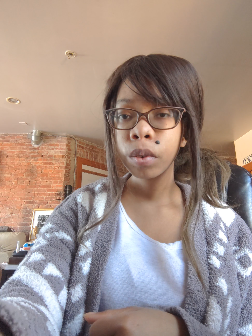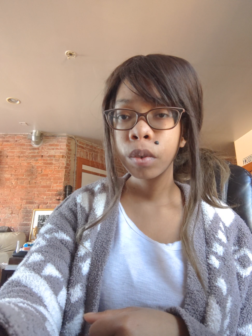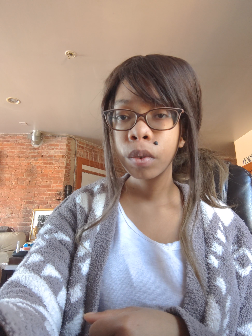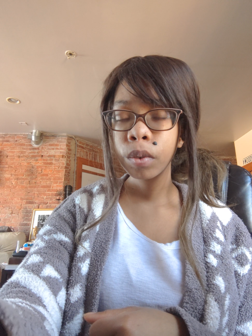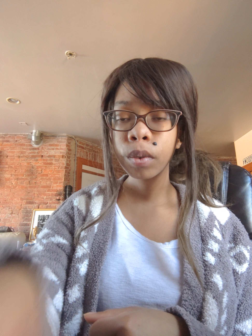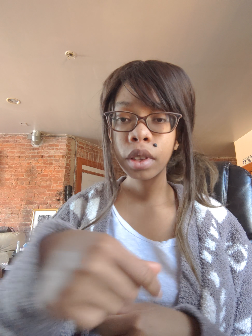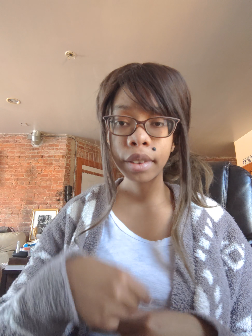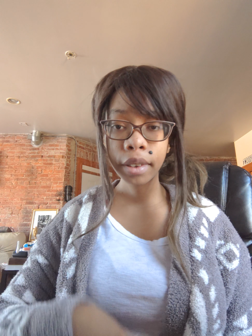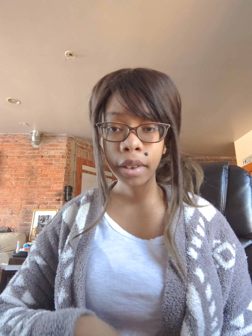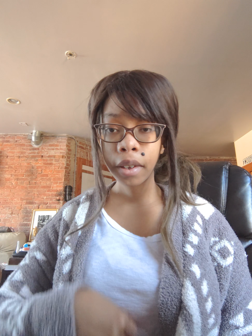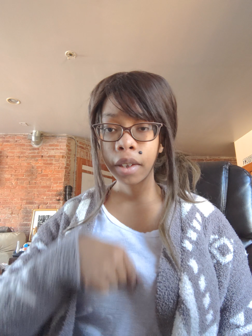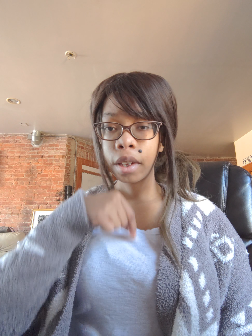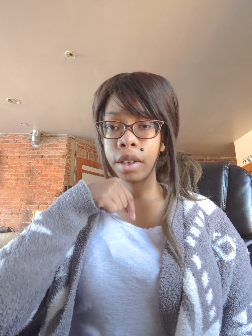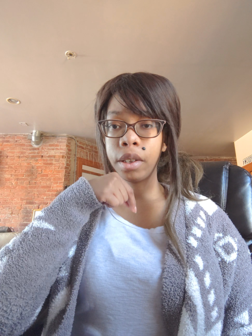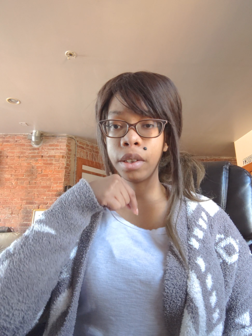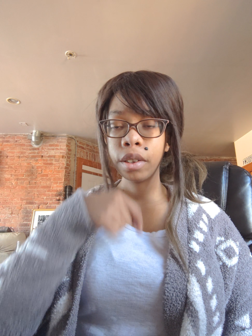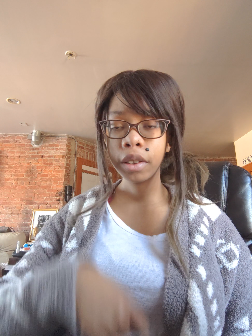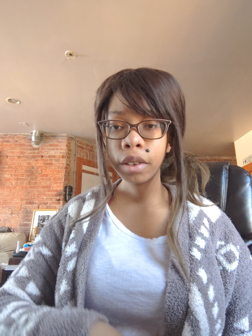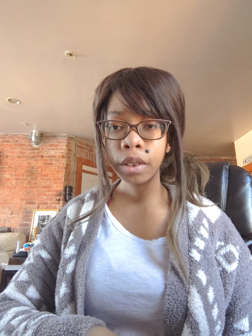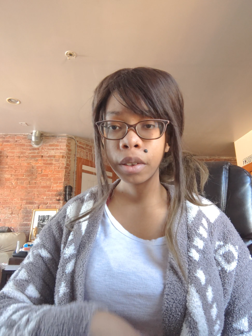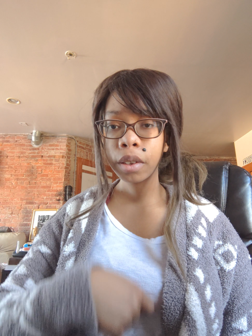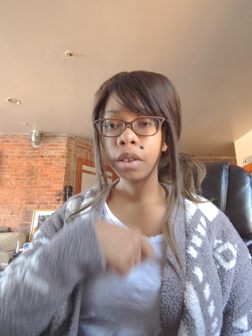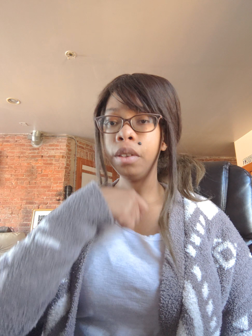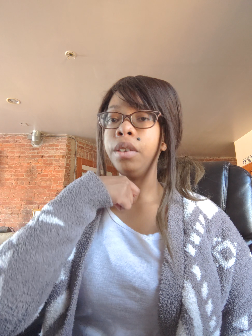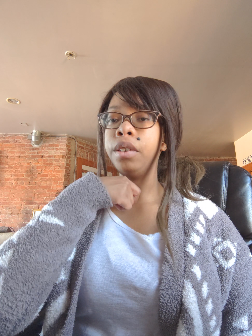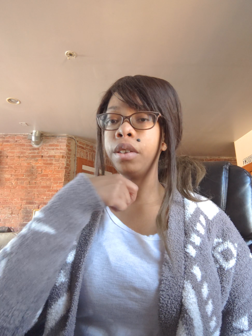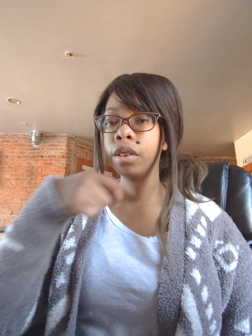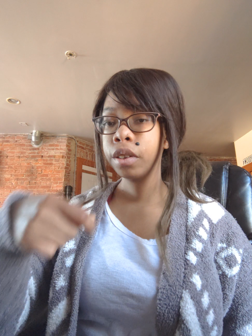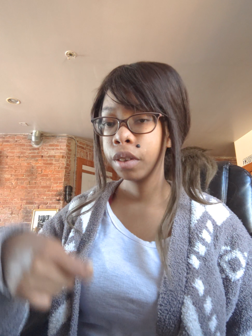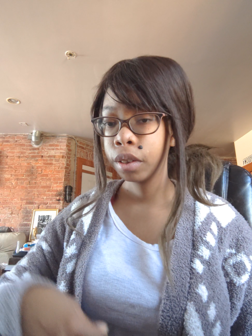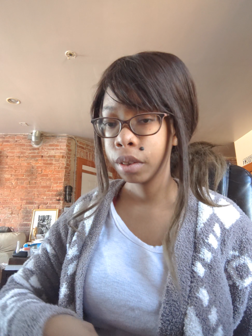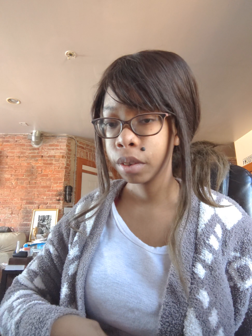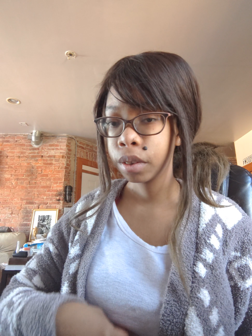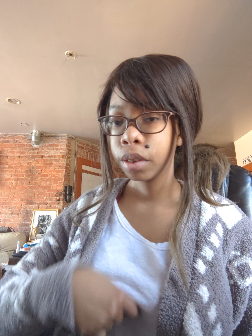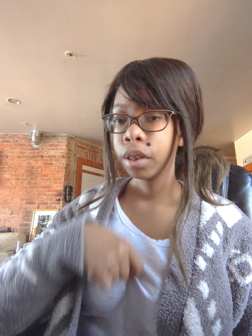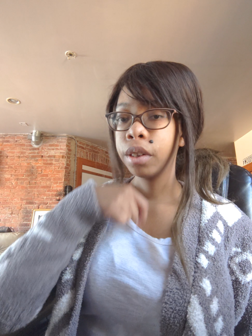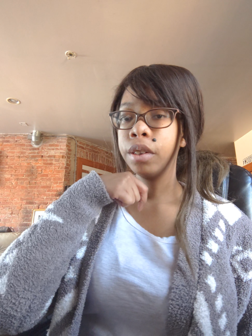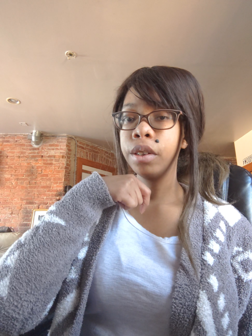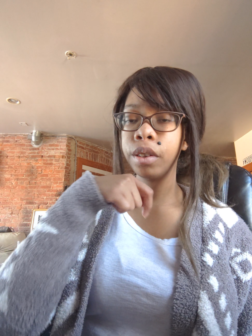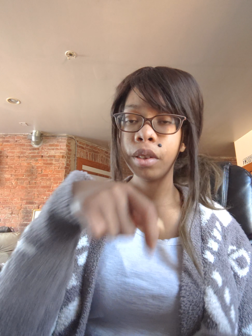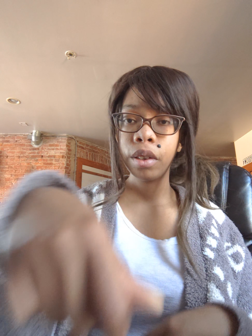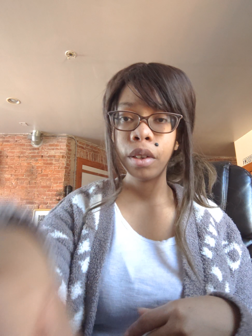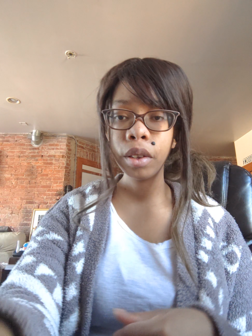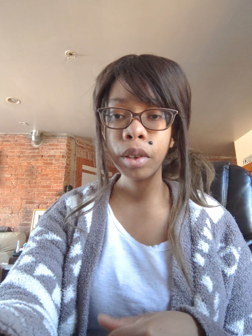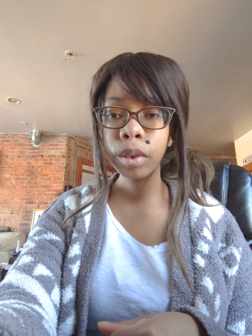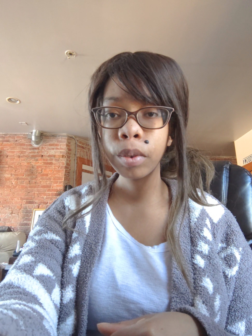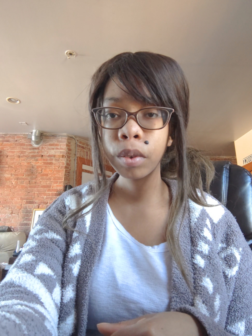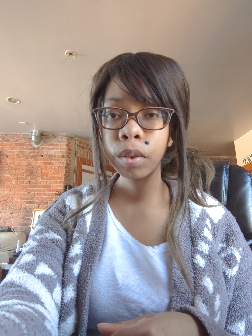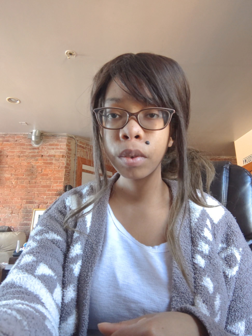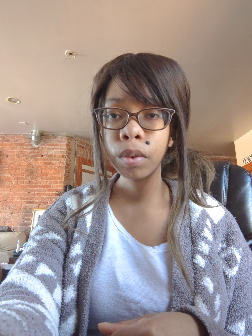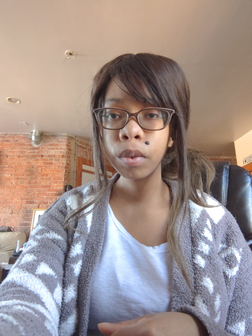zipper